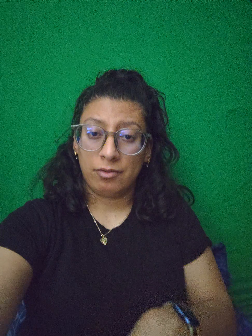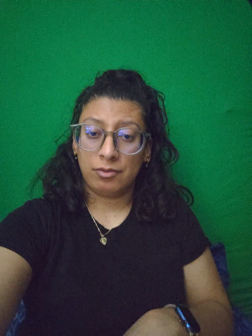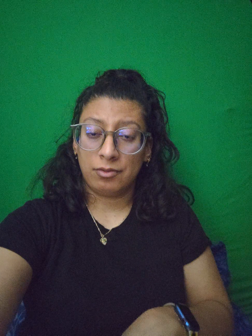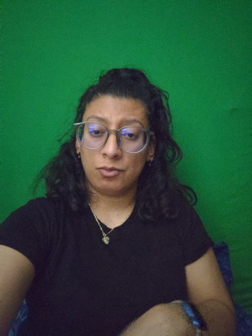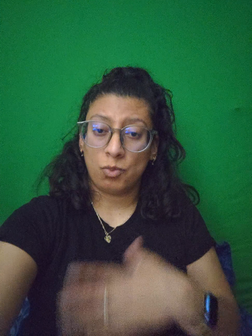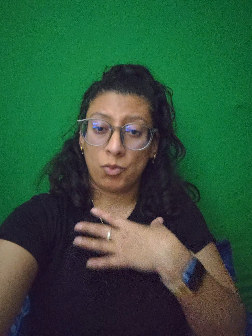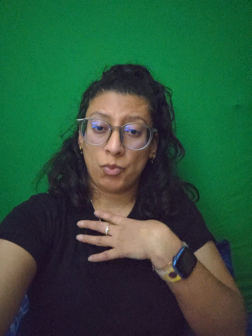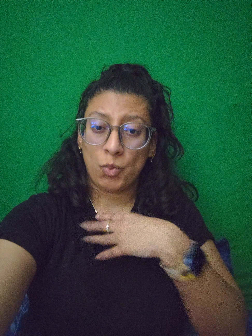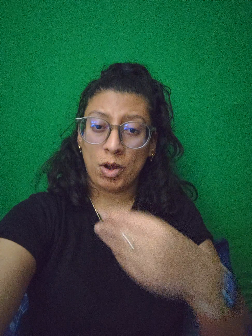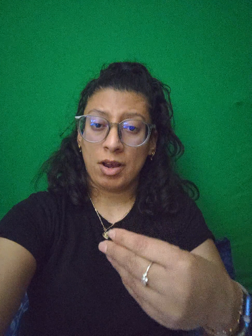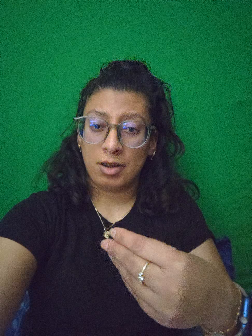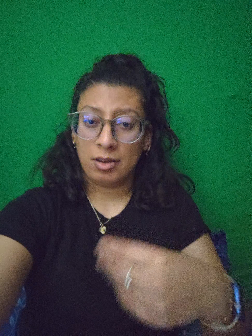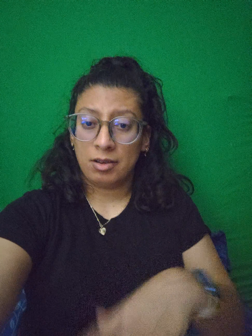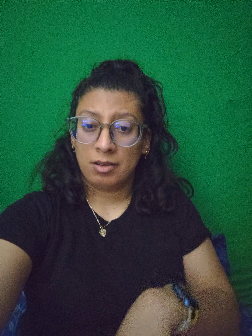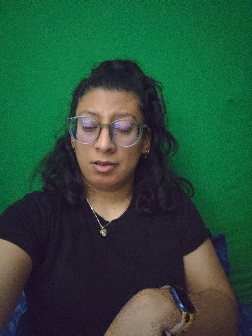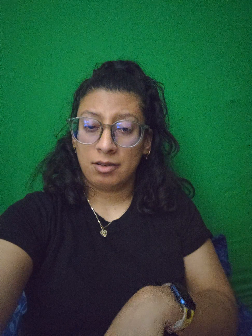white